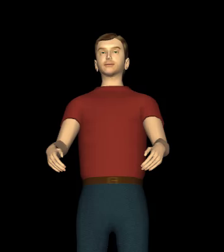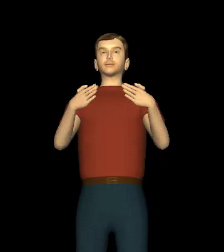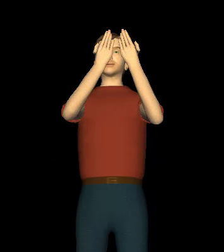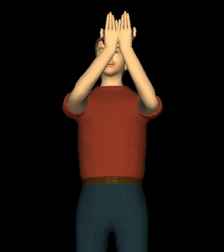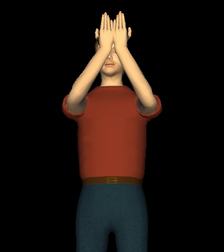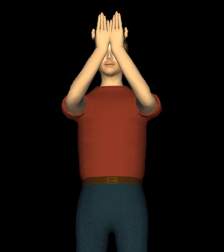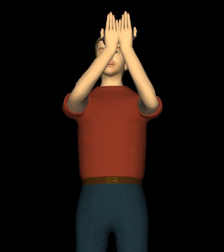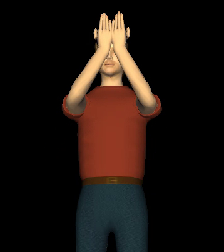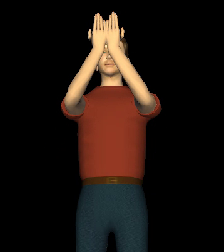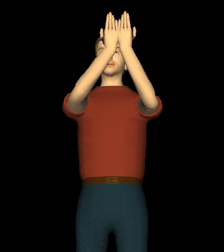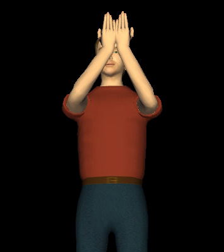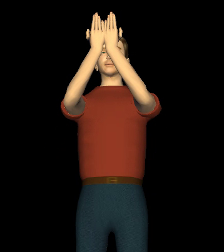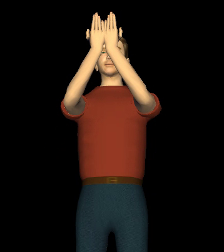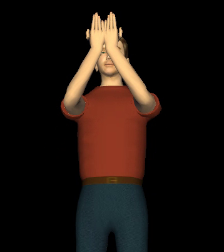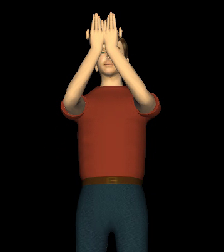يدرس